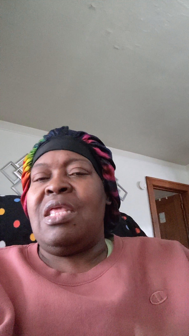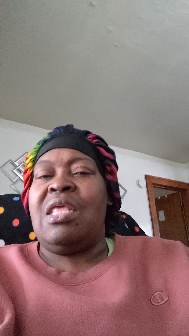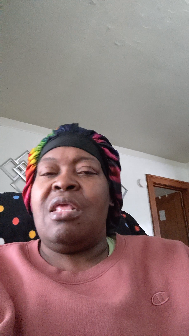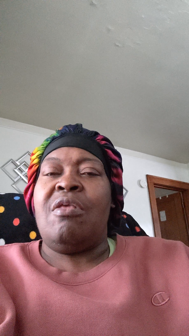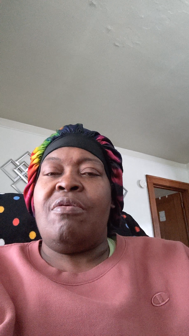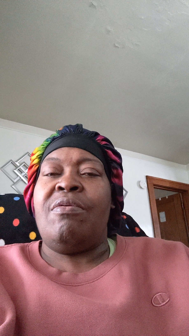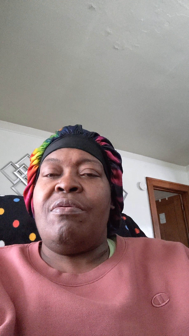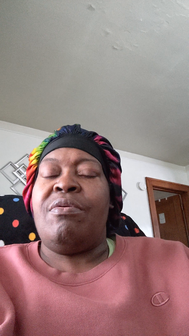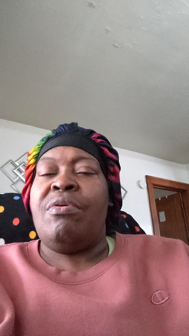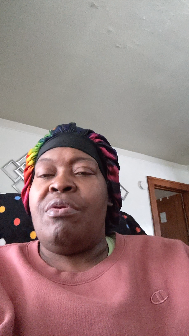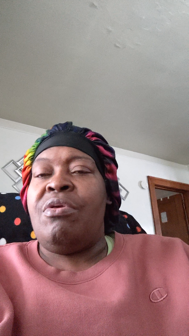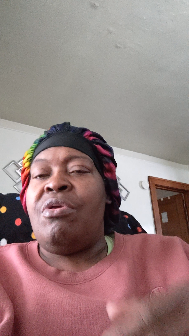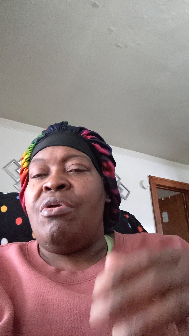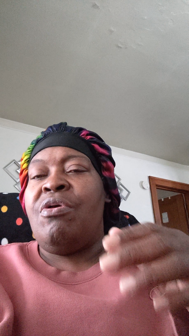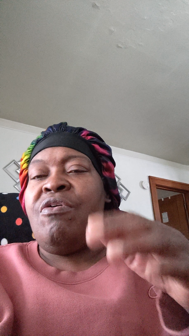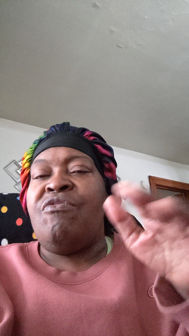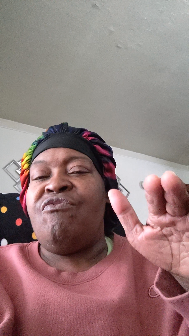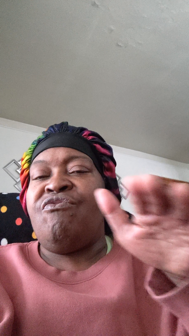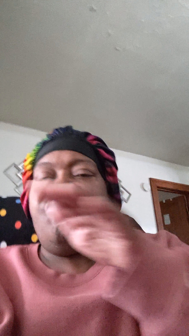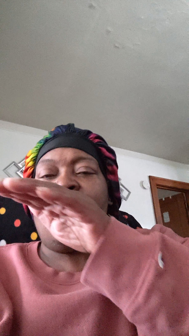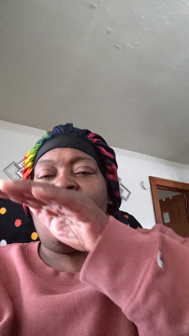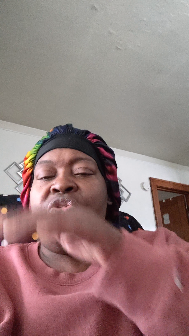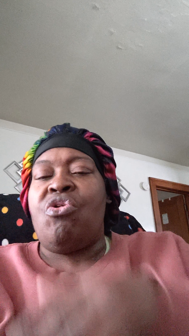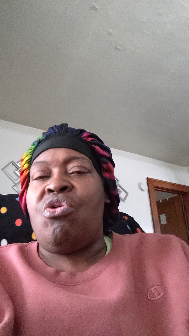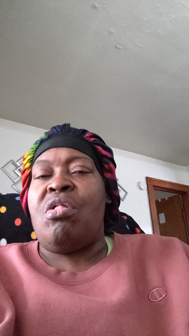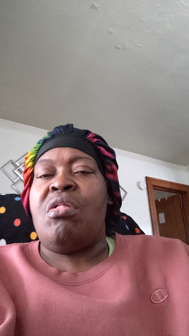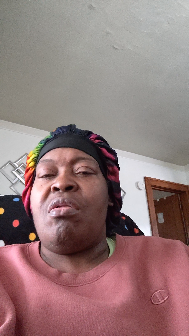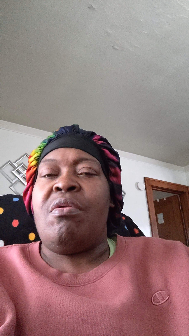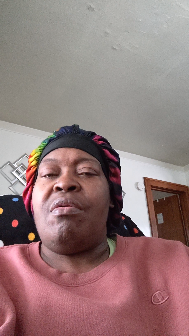full